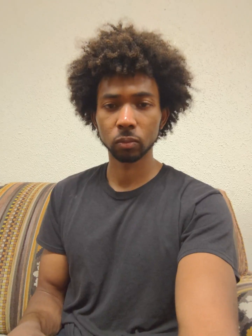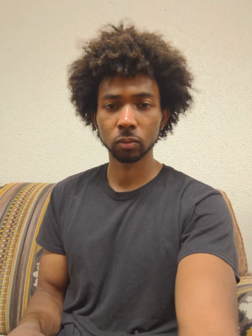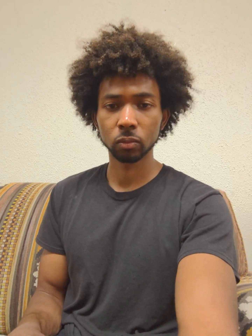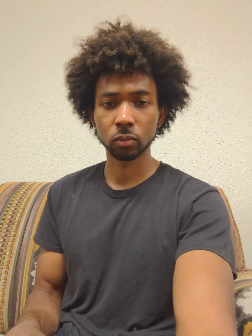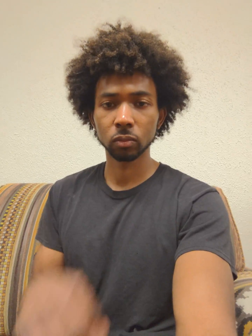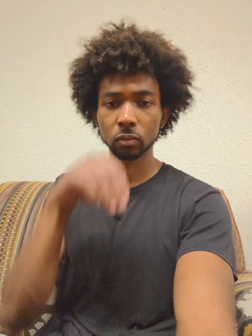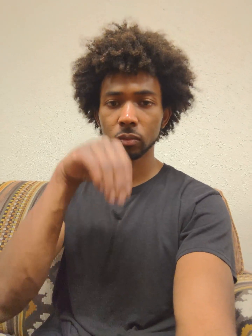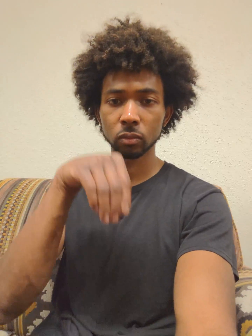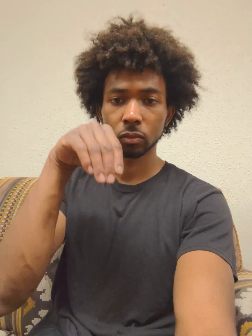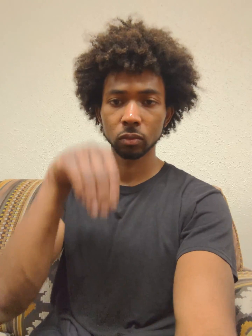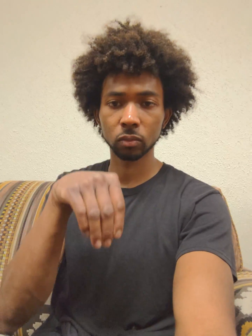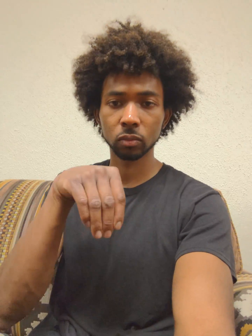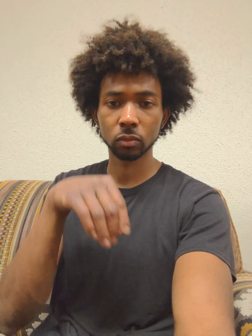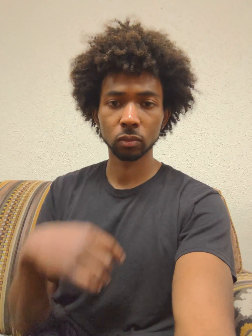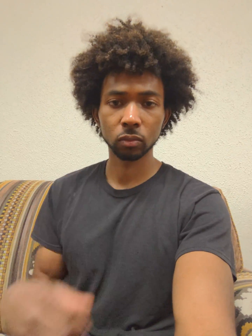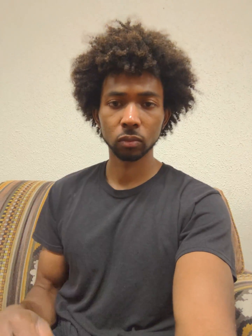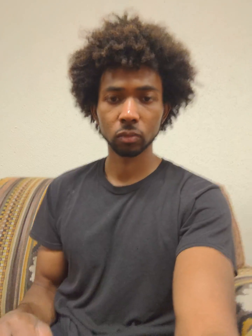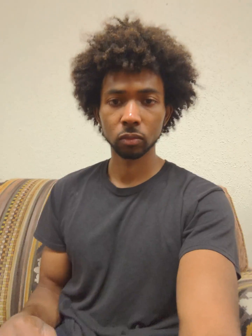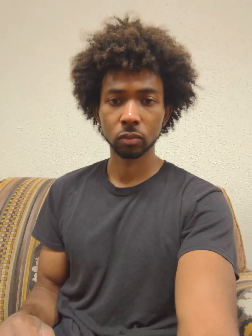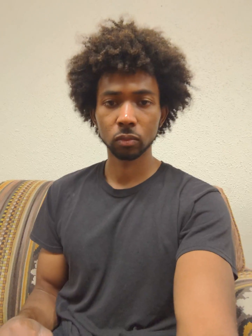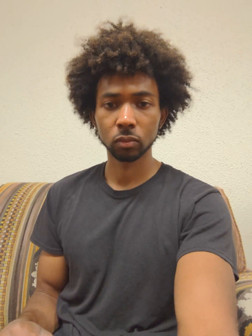inside